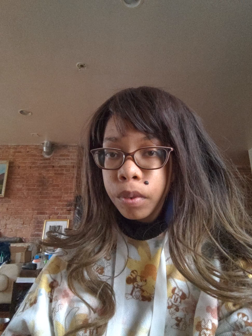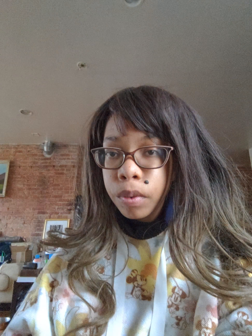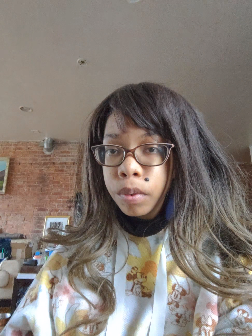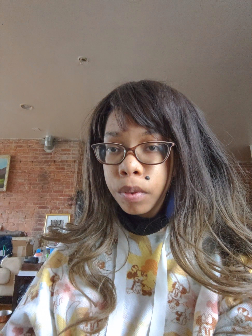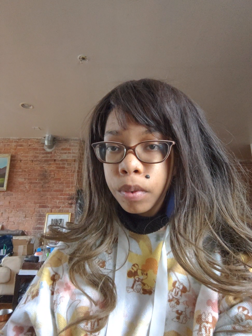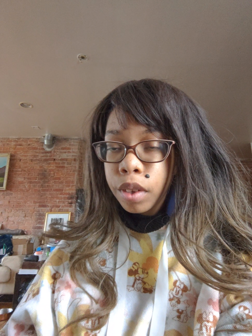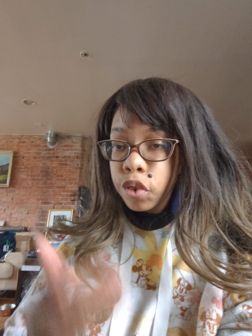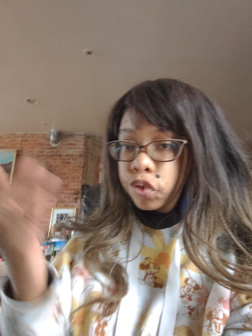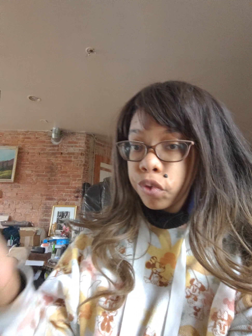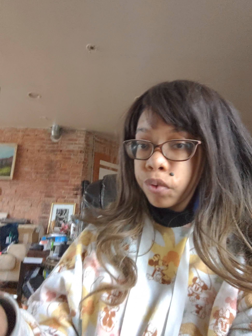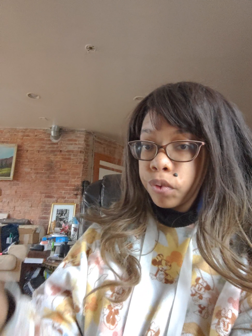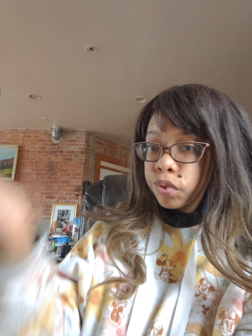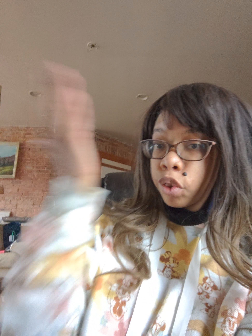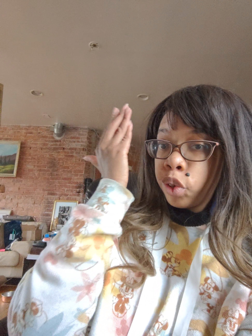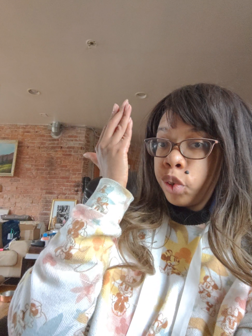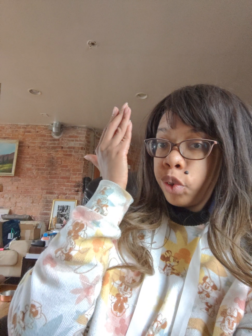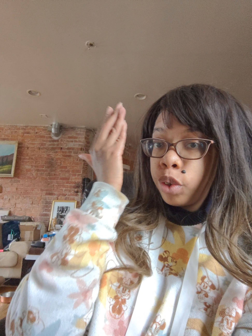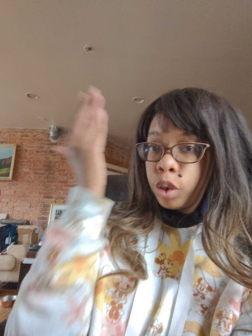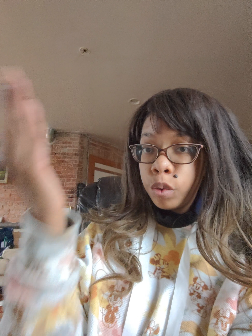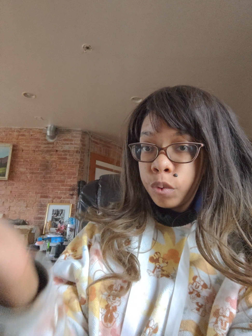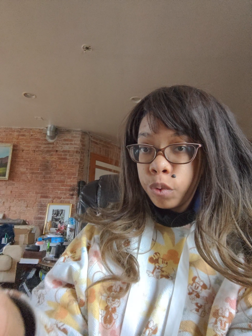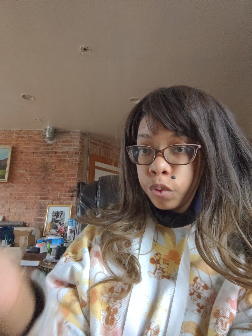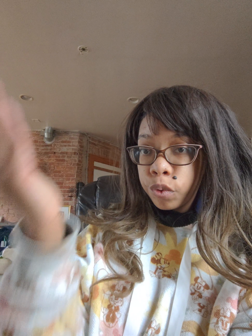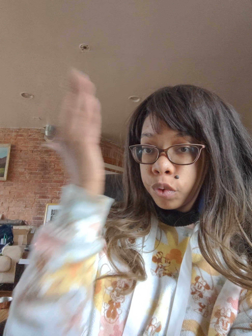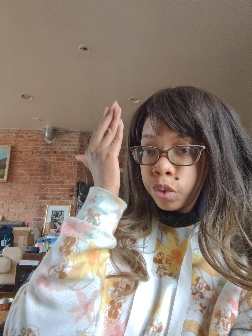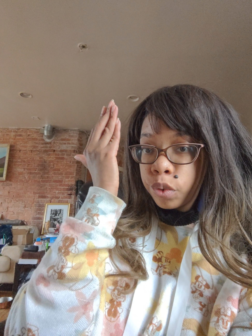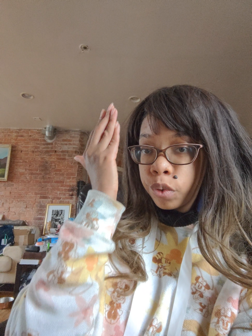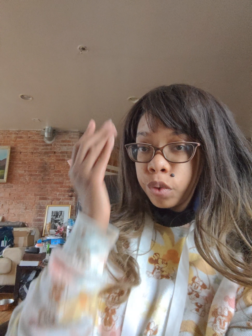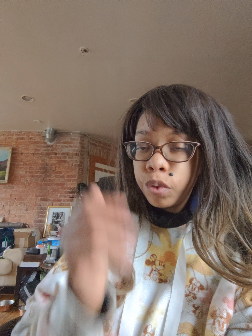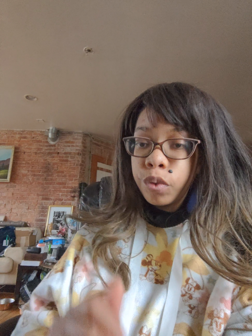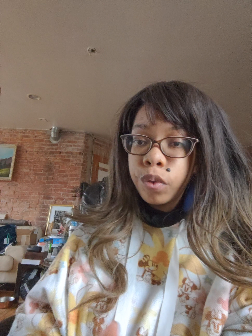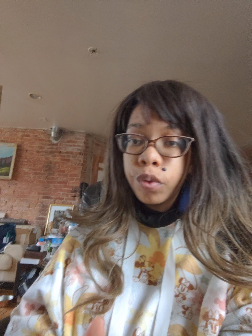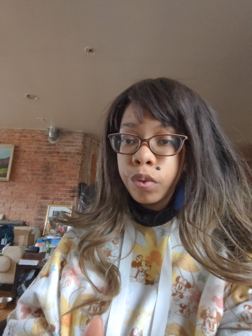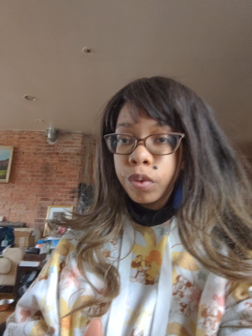morning